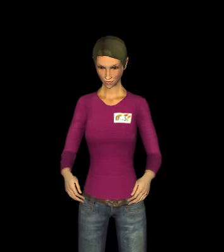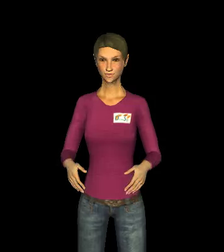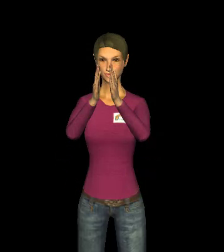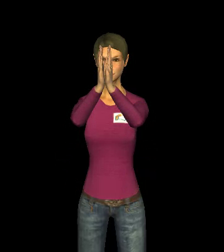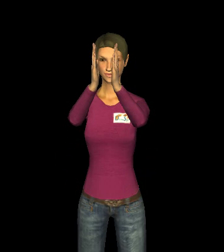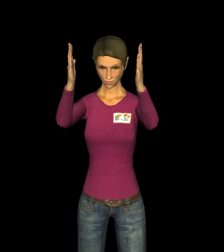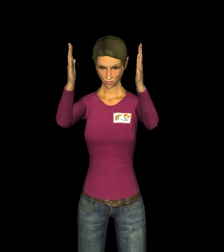مكتبة